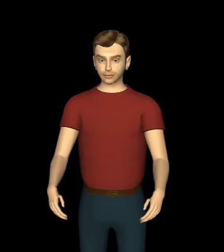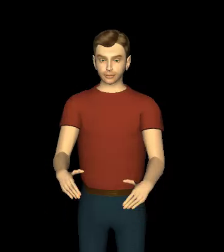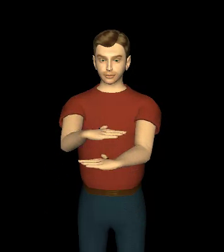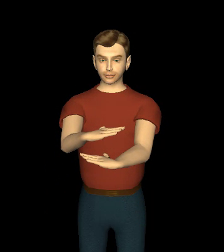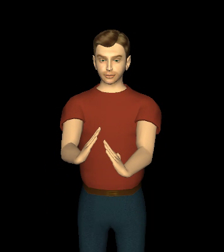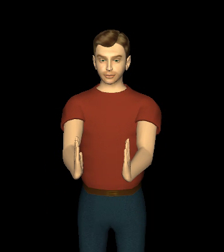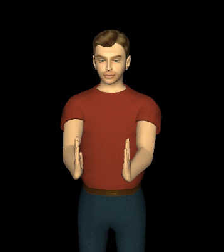مربع